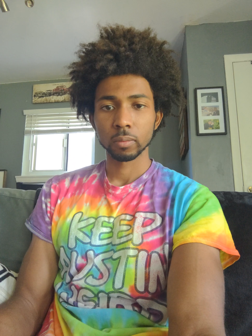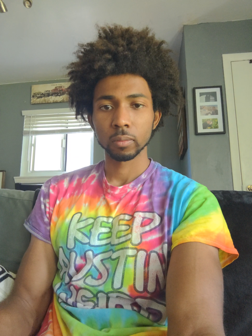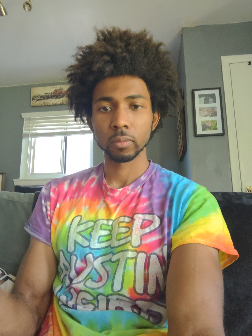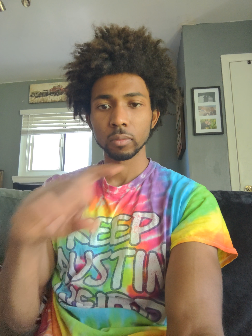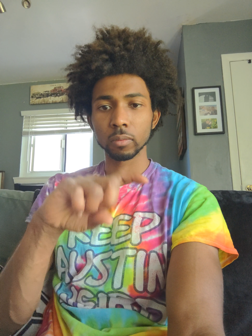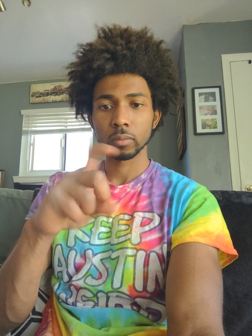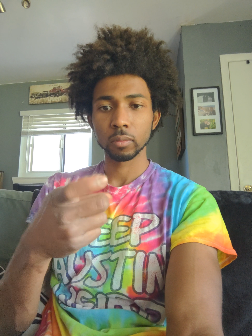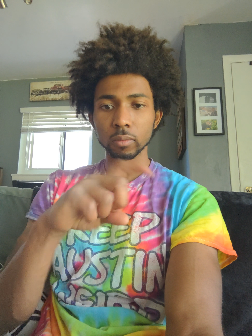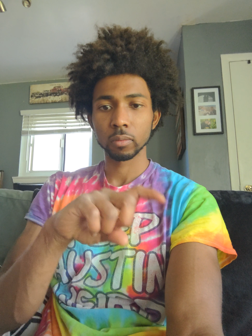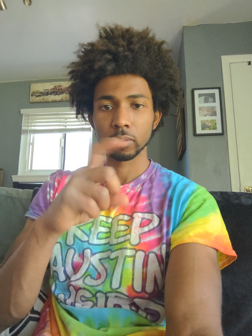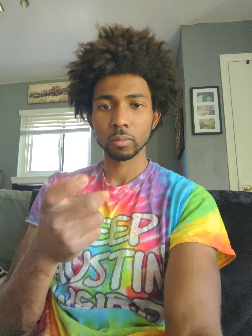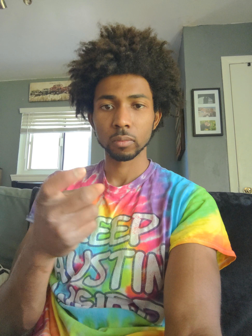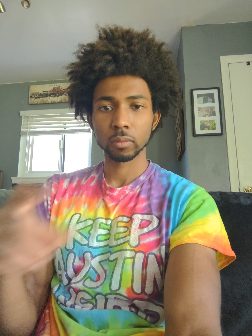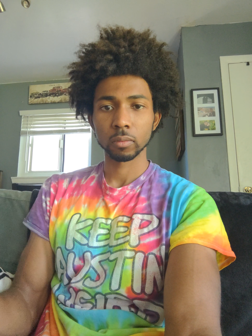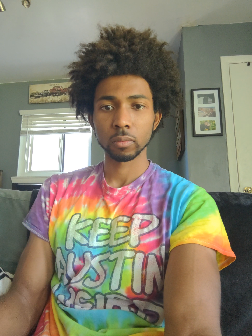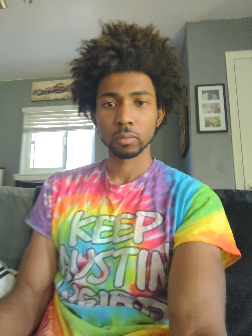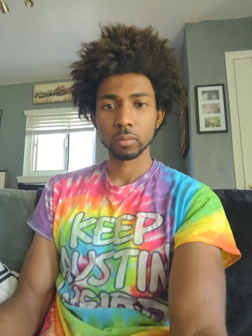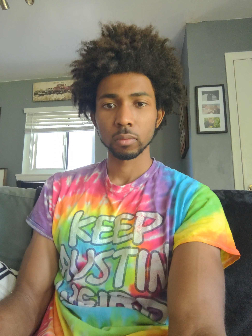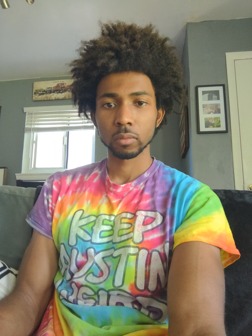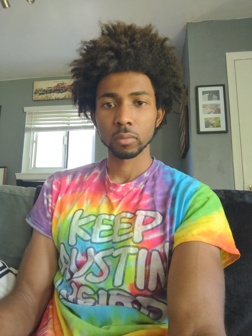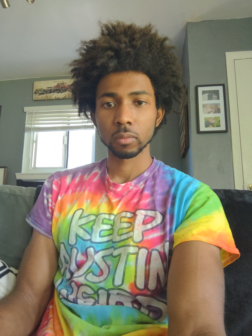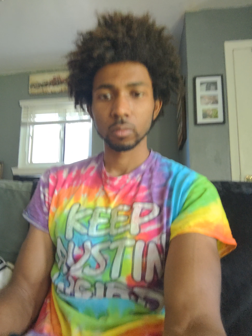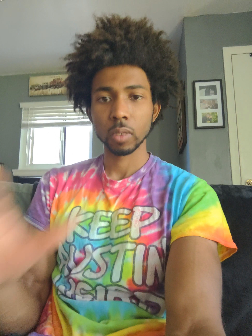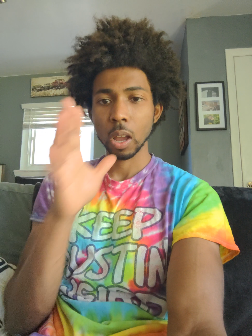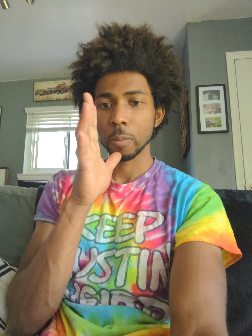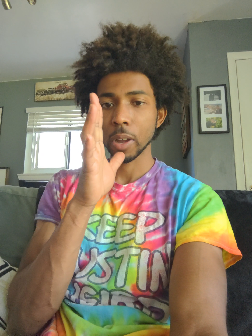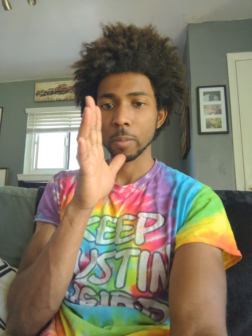friend